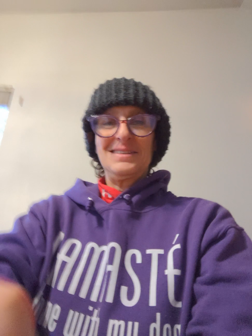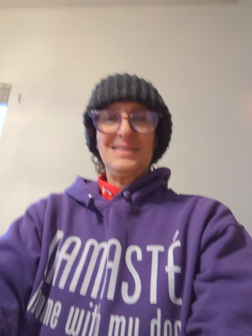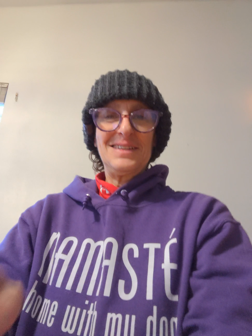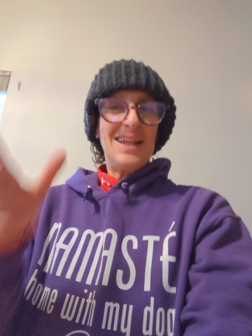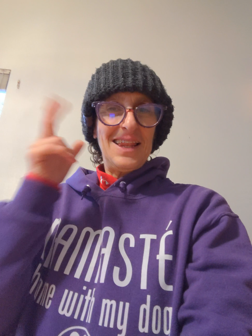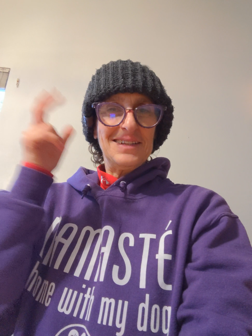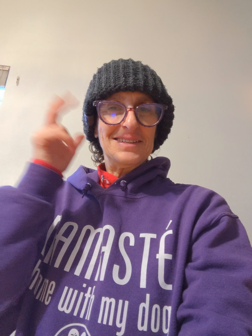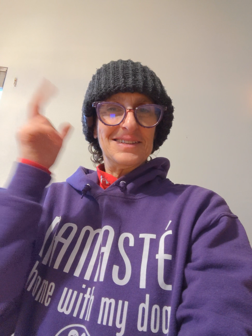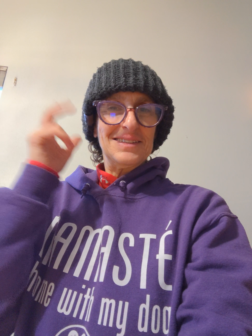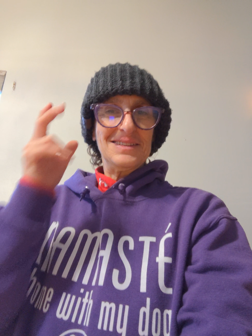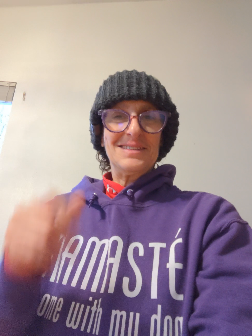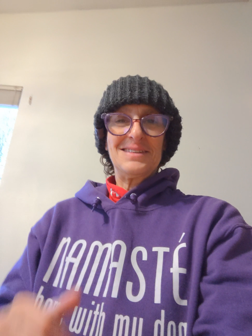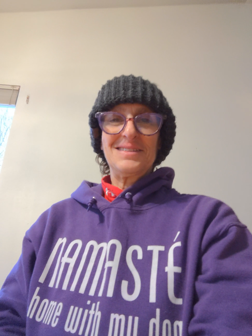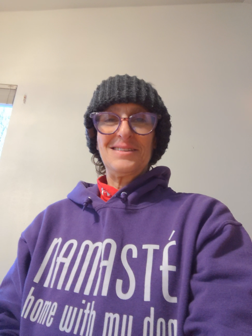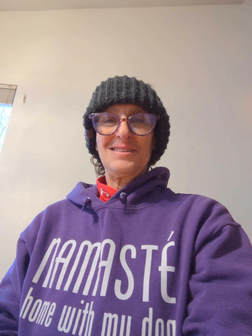listen